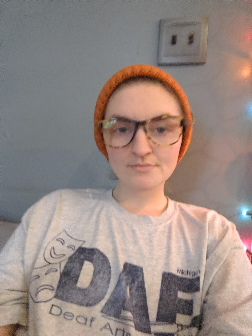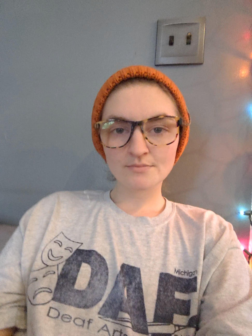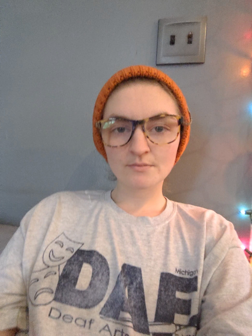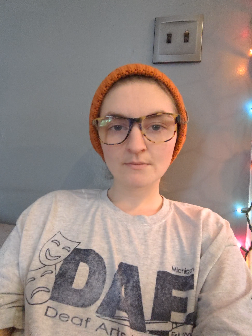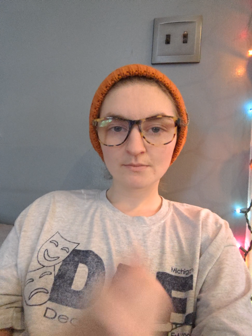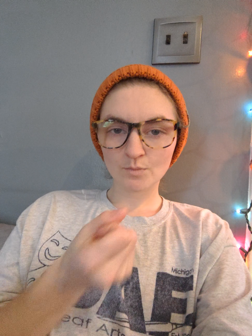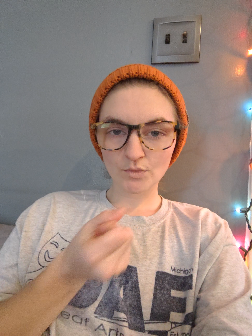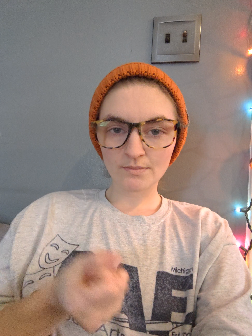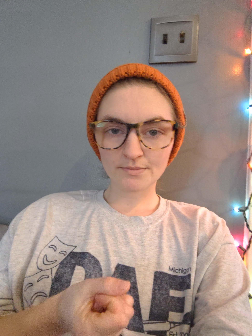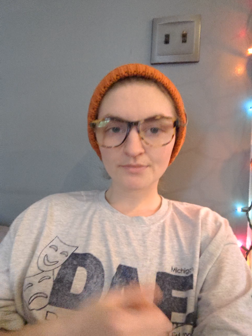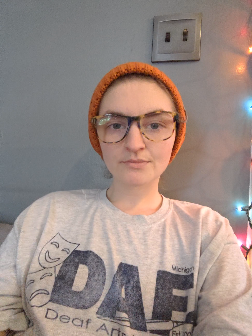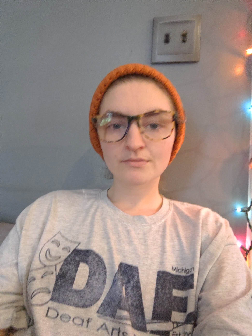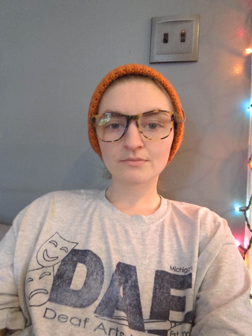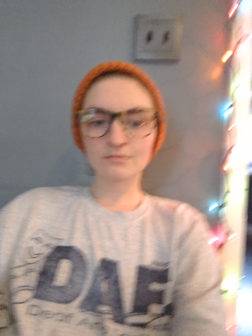drawer